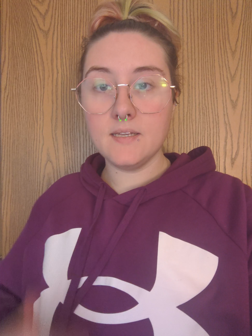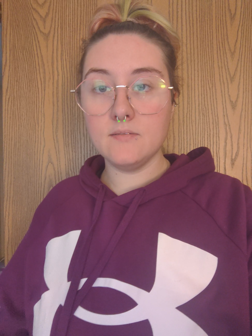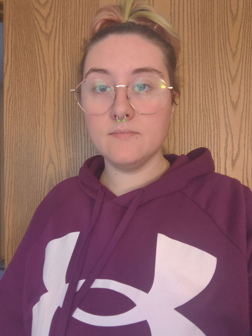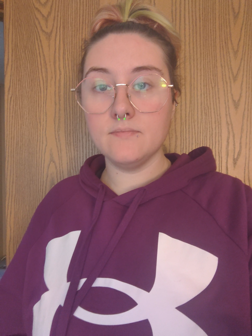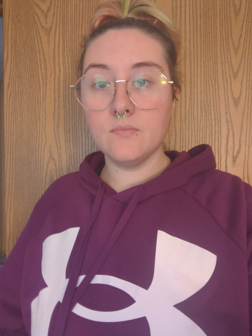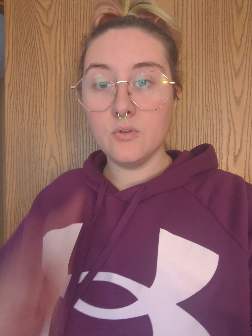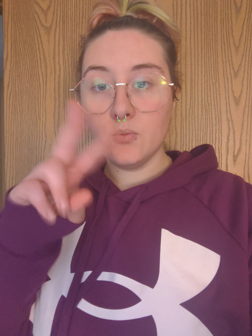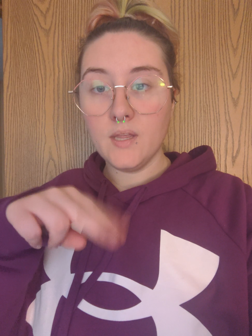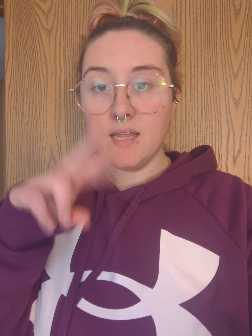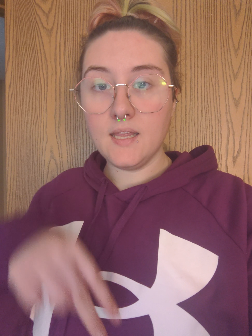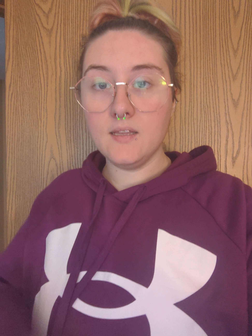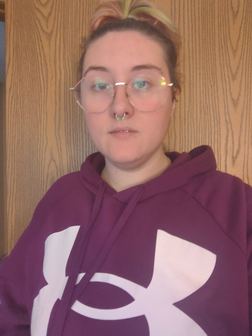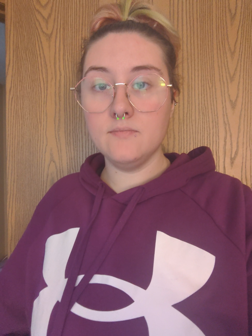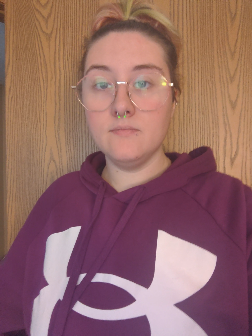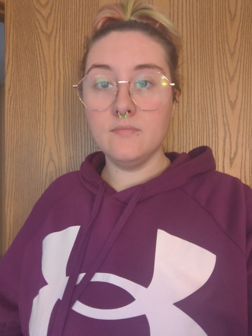read